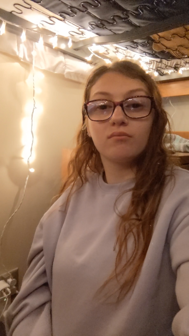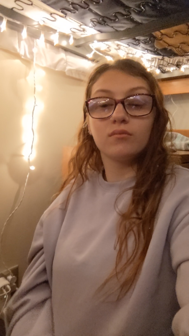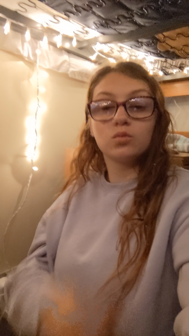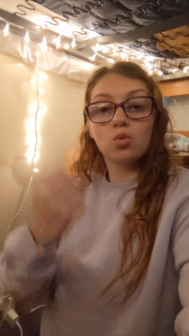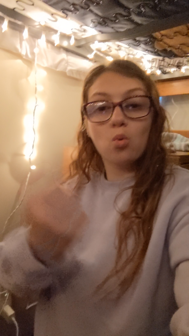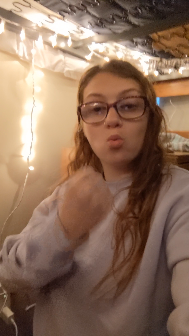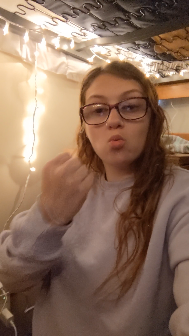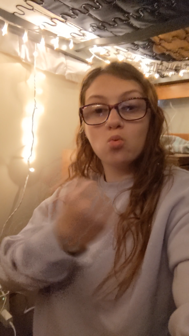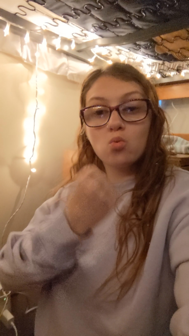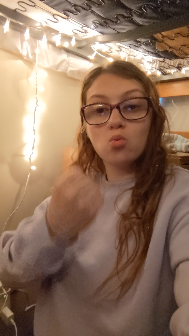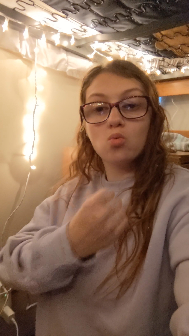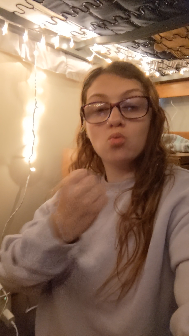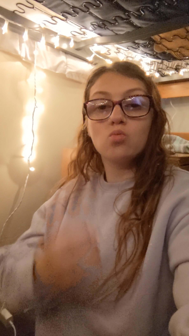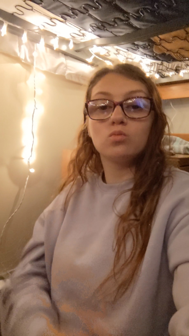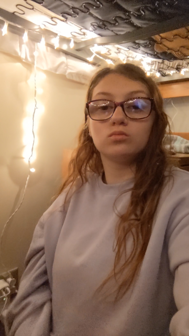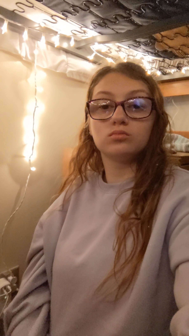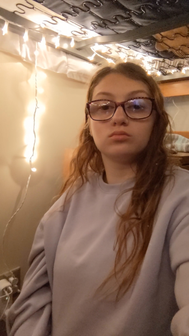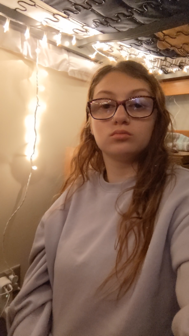hold